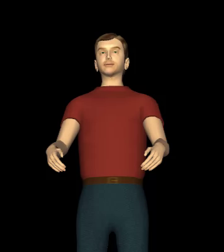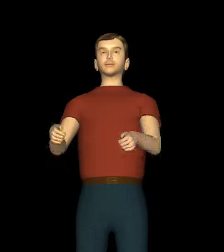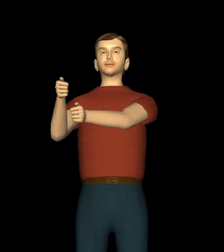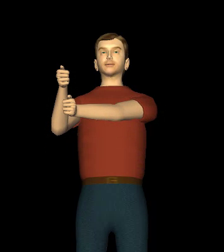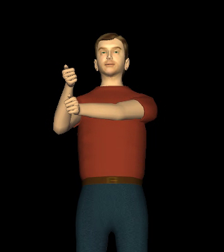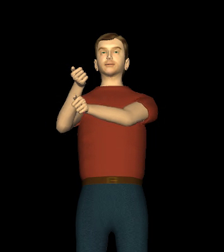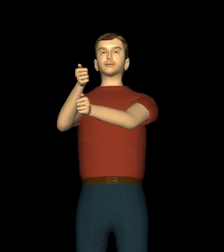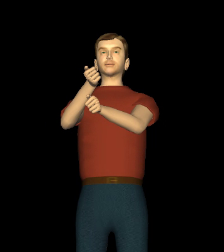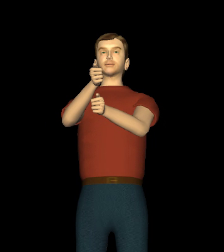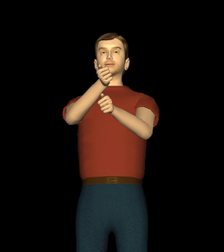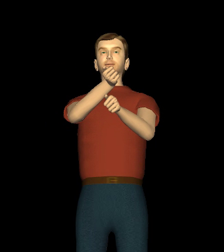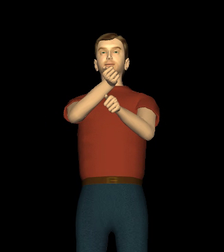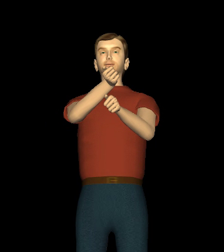يمسح